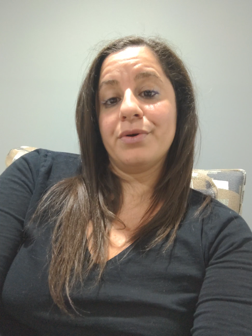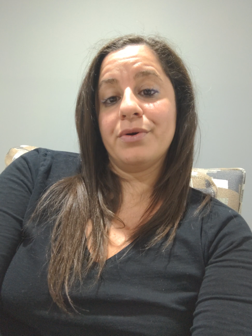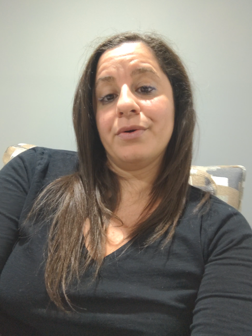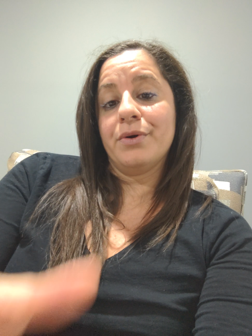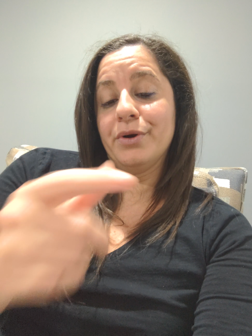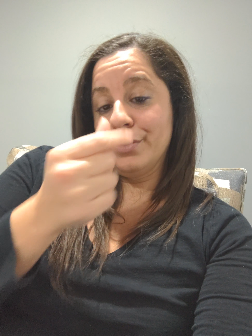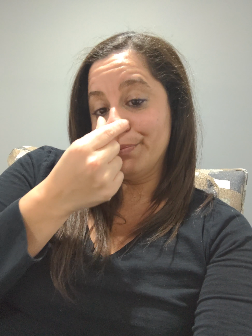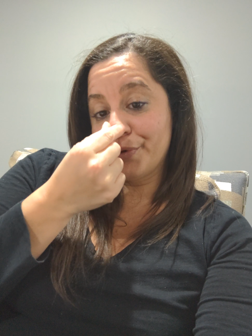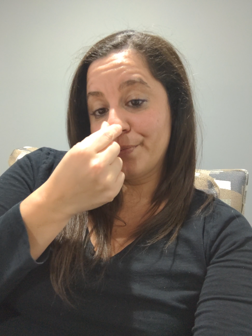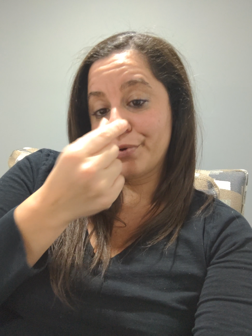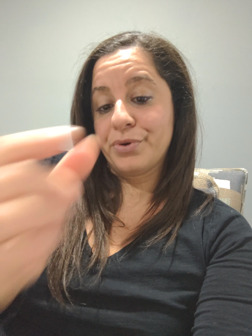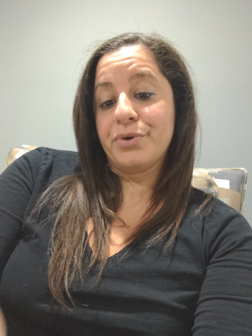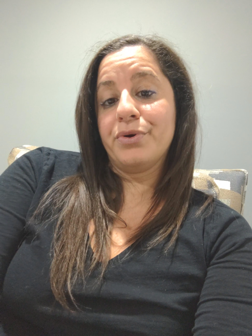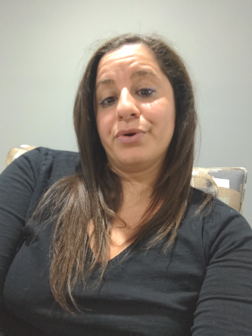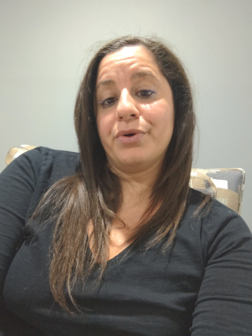potty